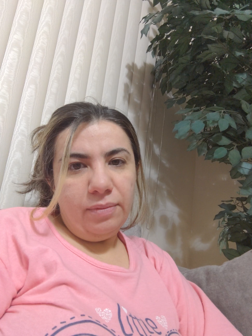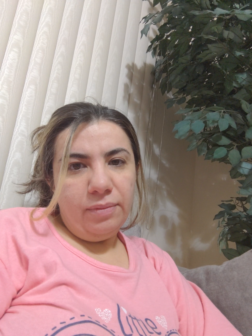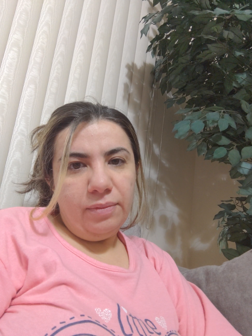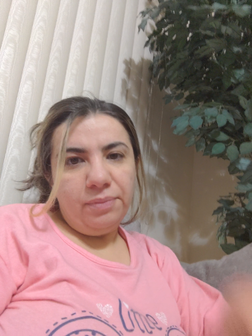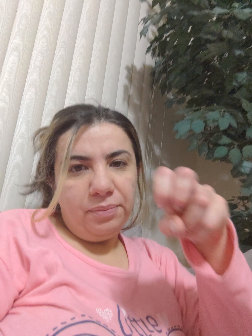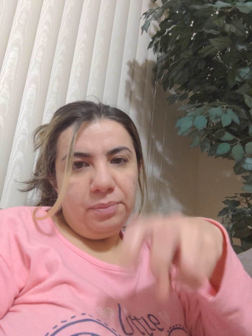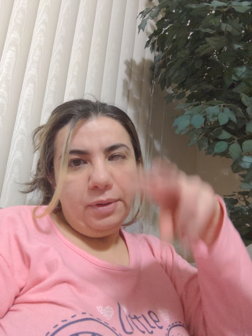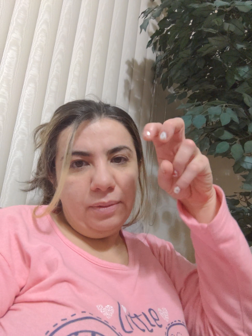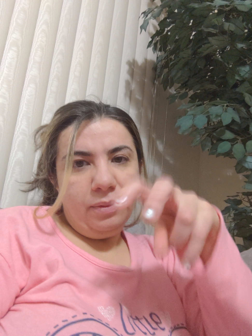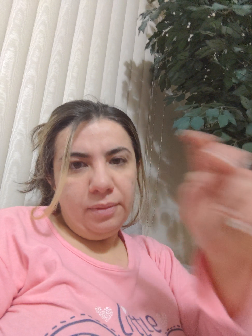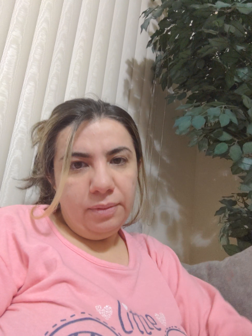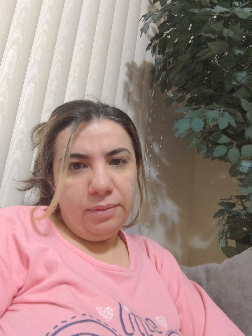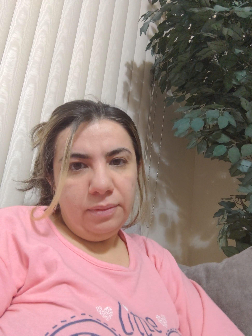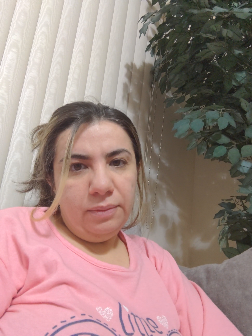jump